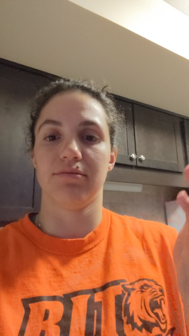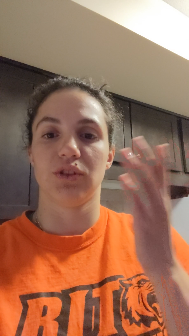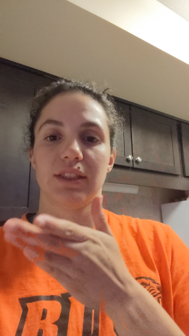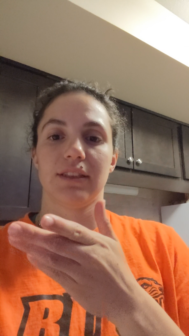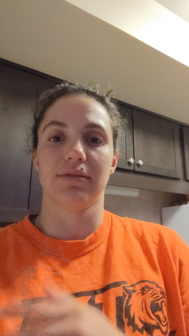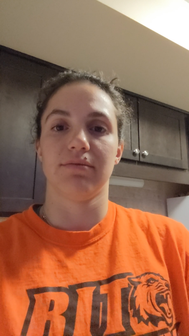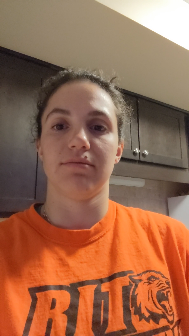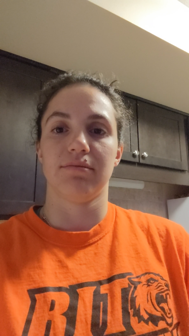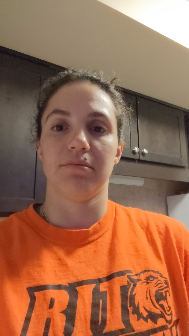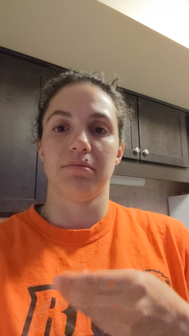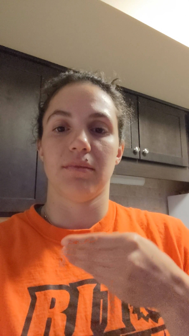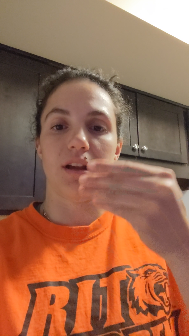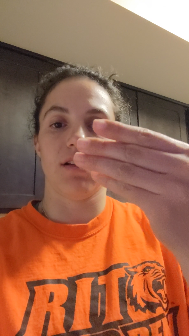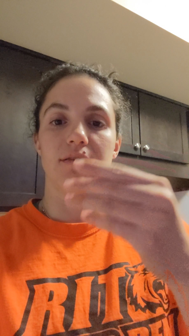buy